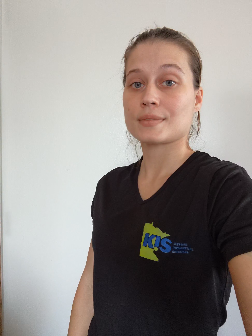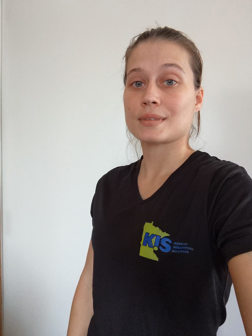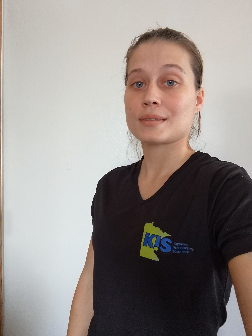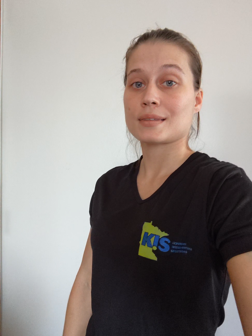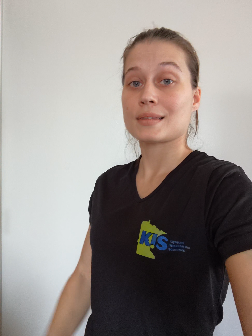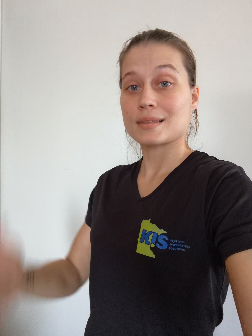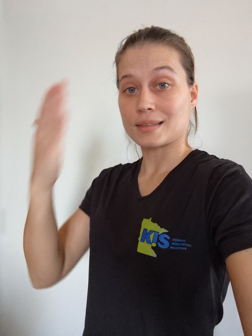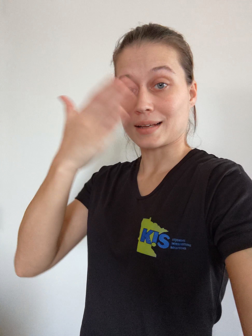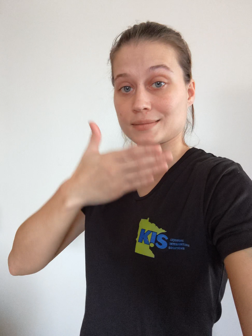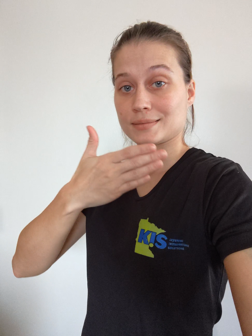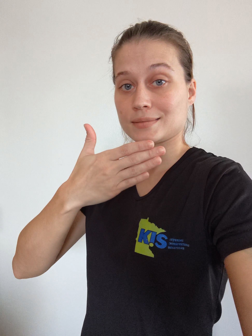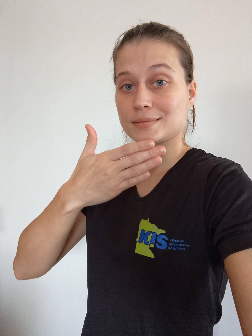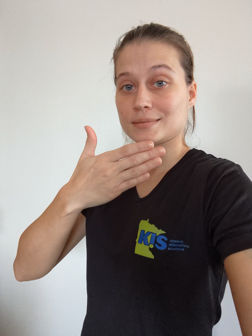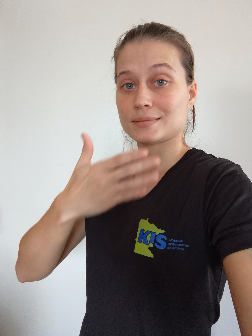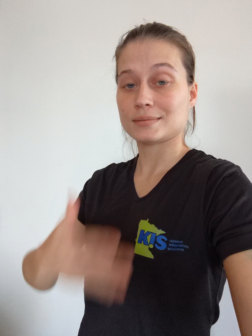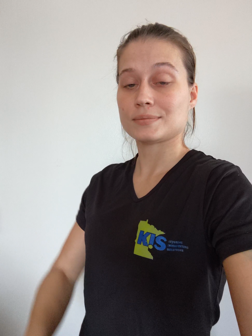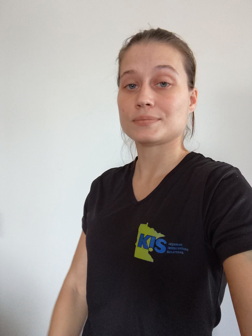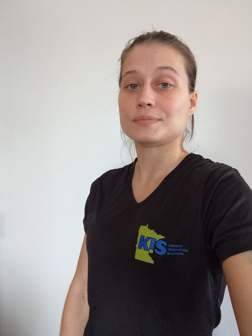night